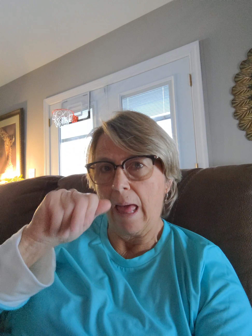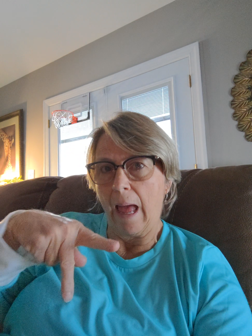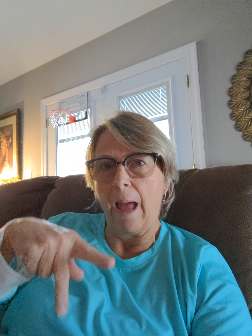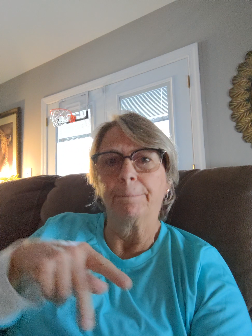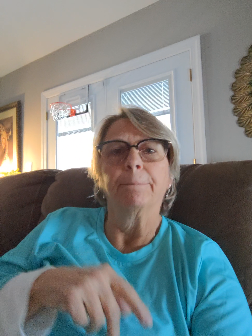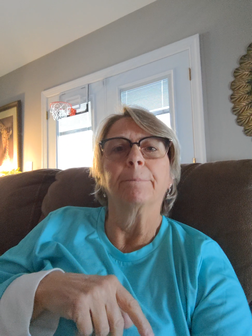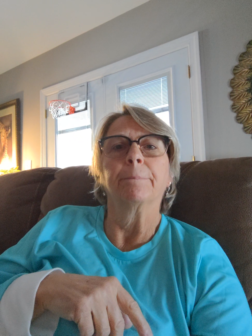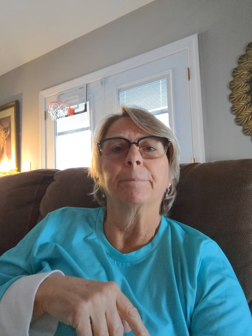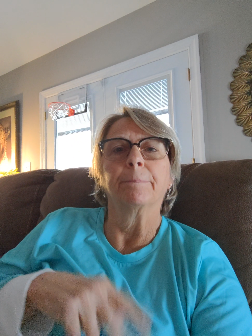nap